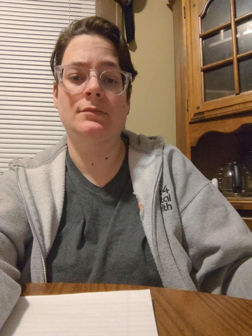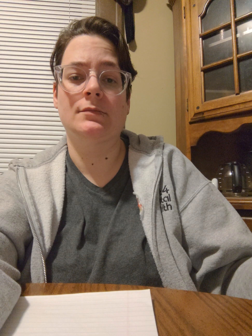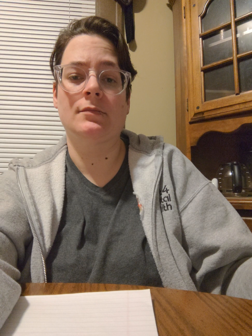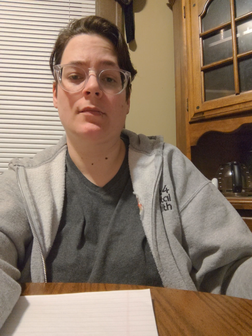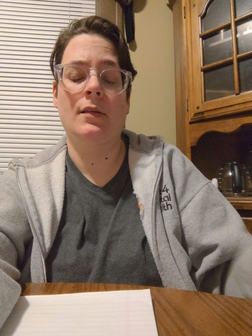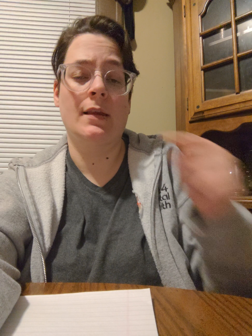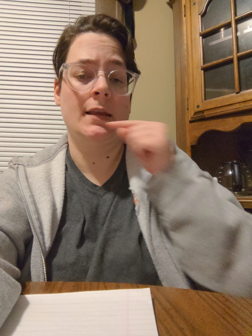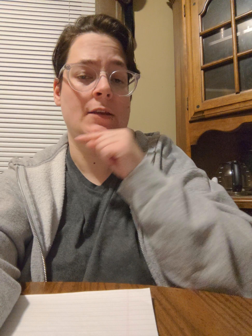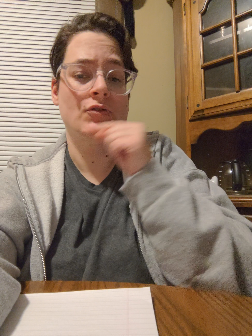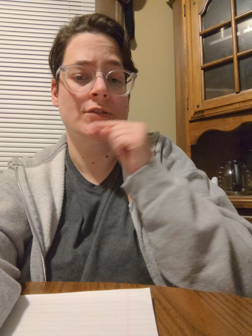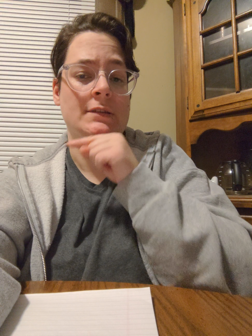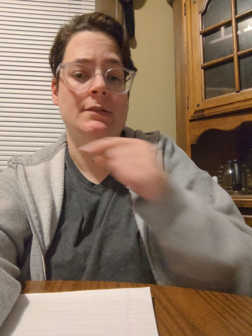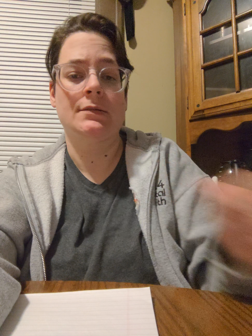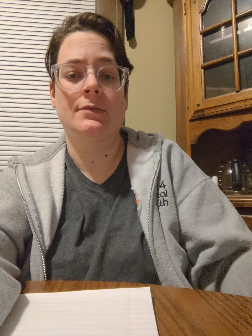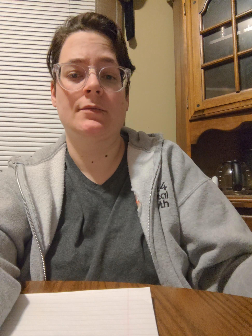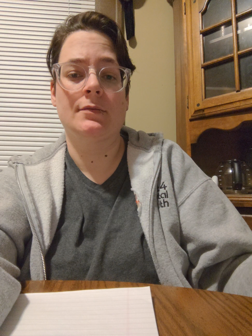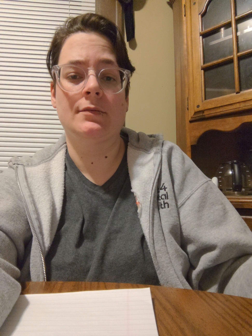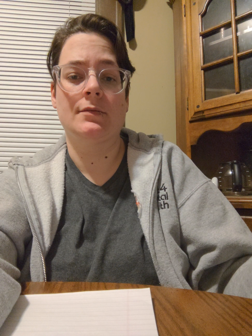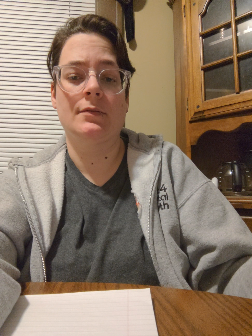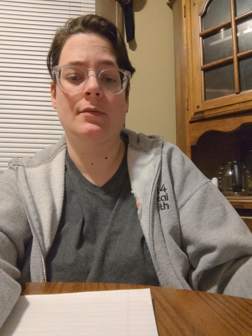carrot